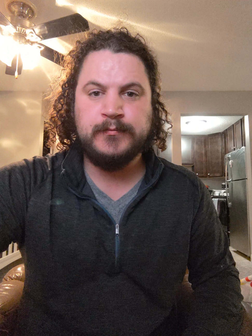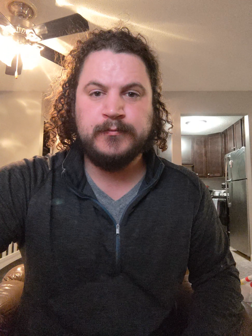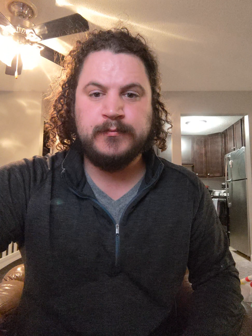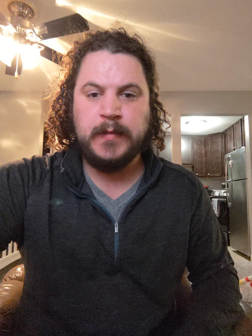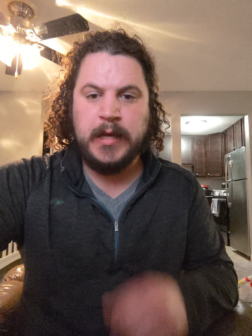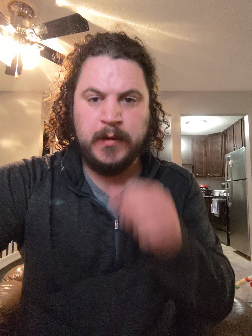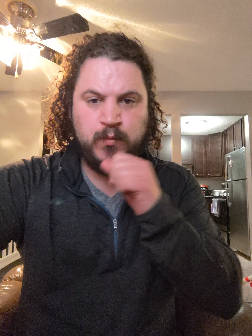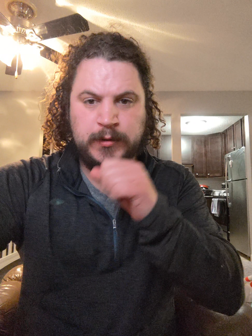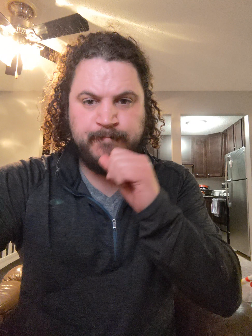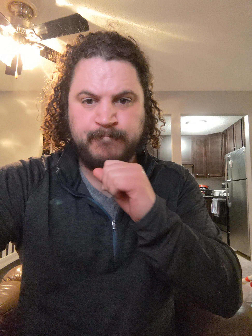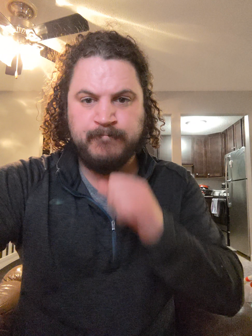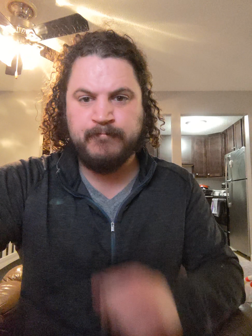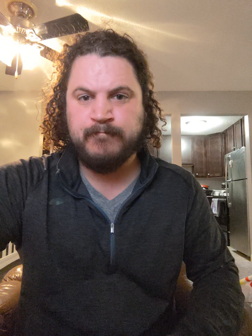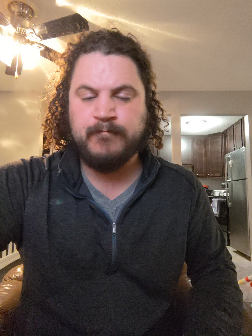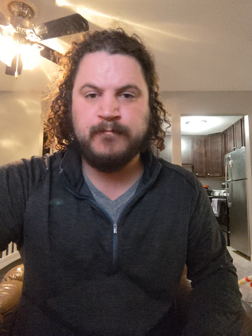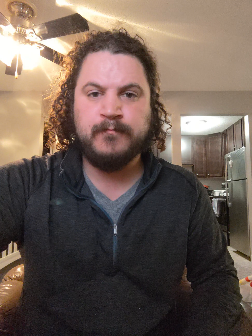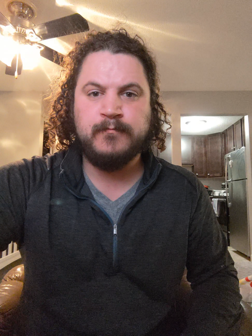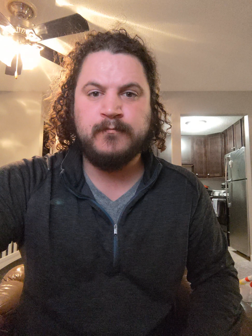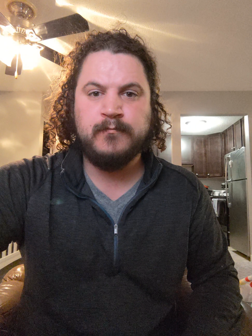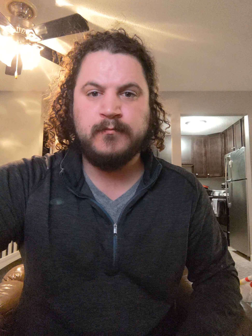ice cream